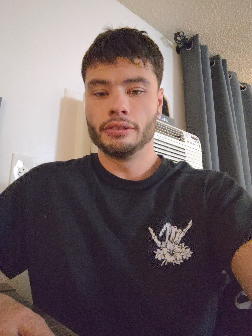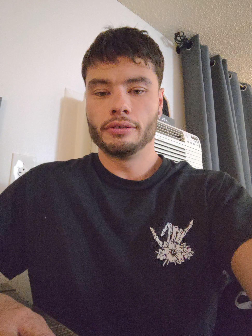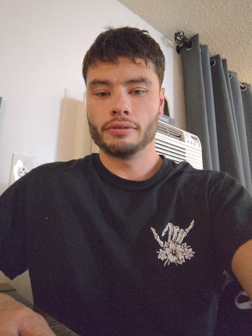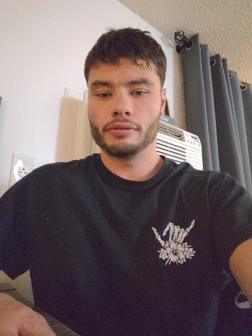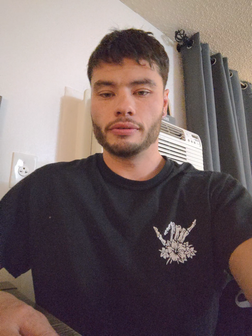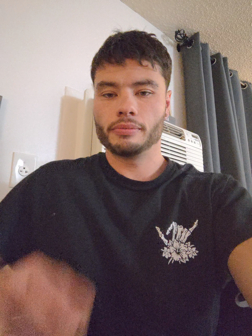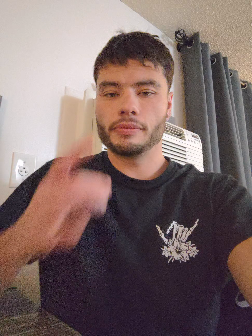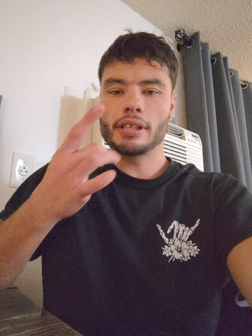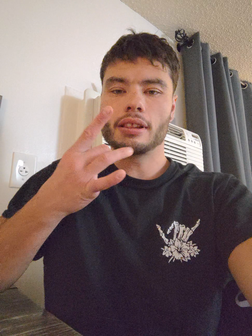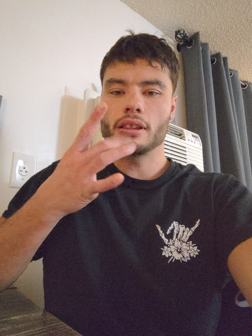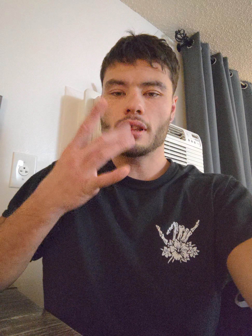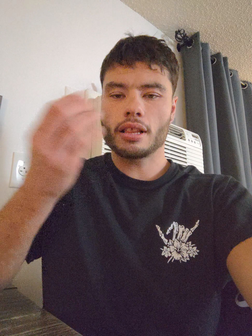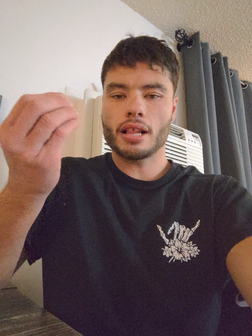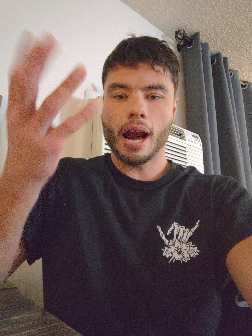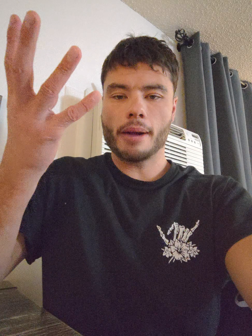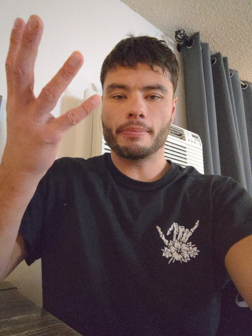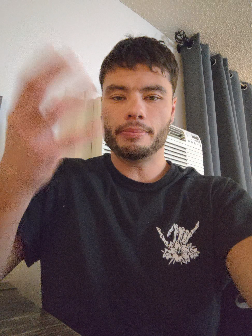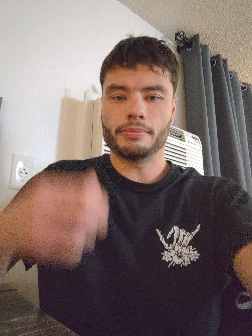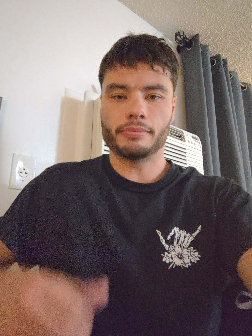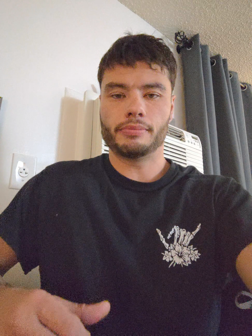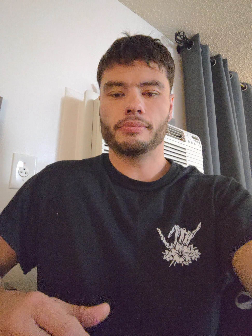lamp